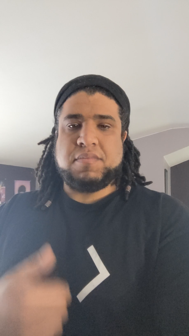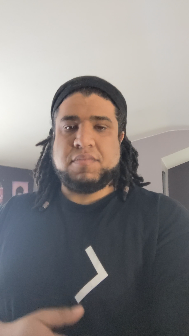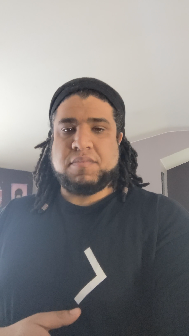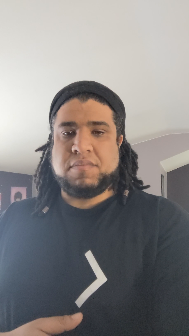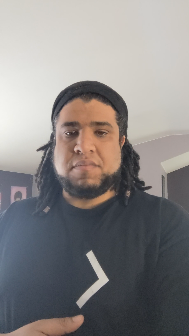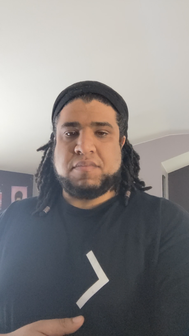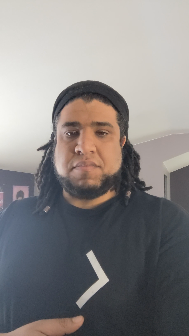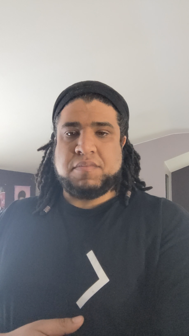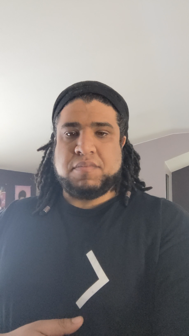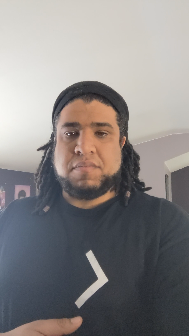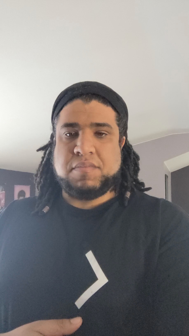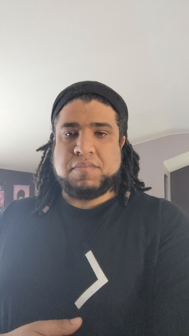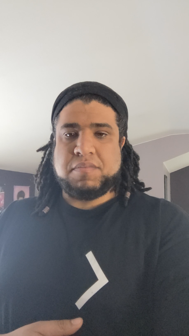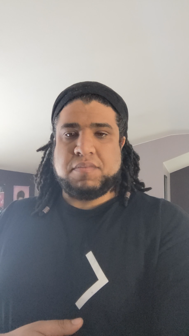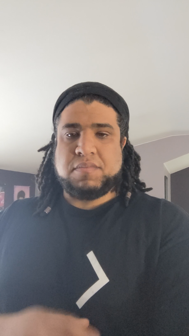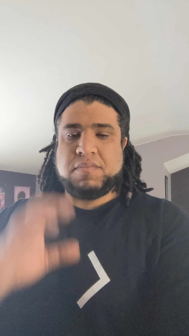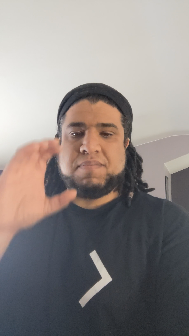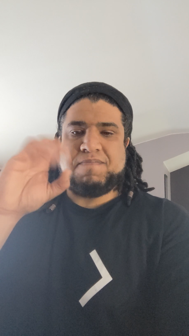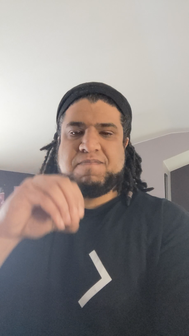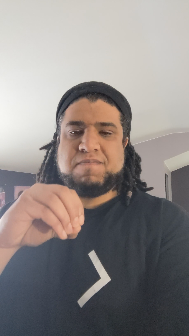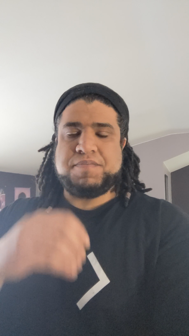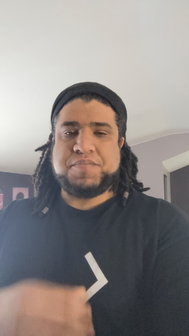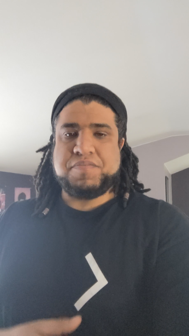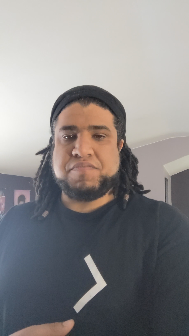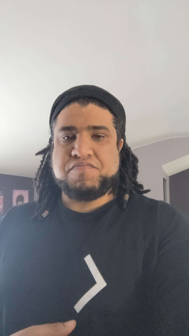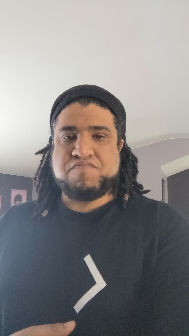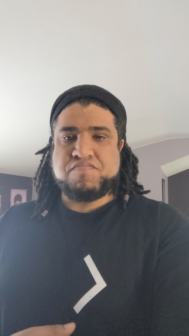bite